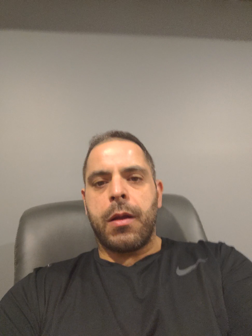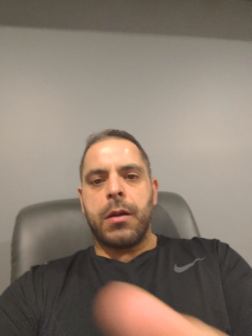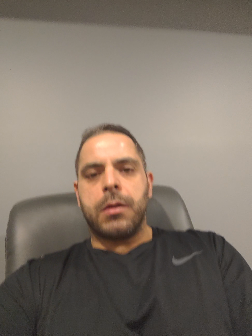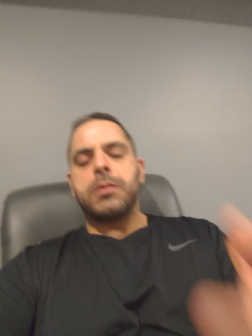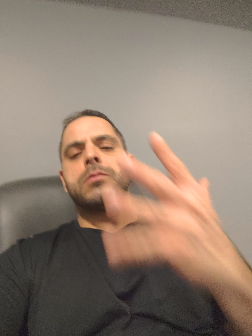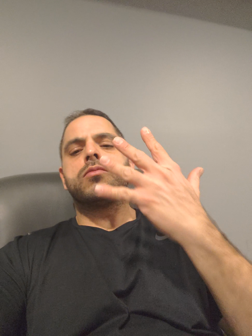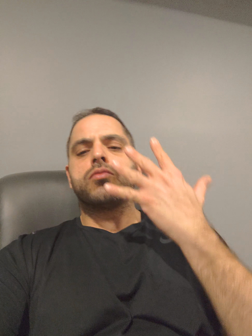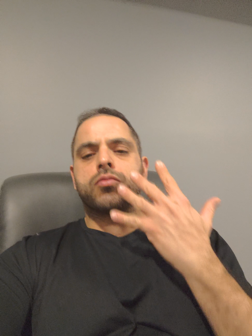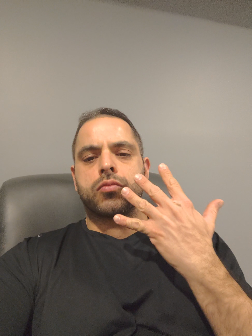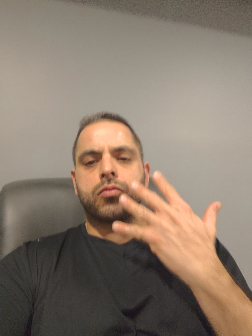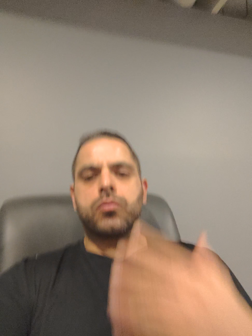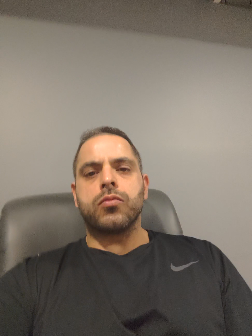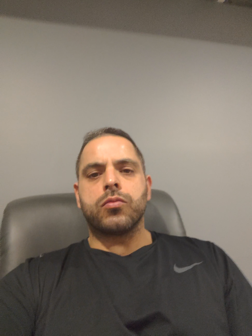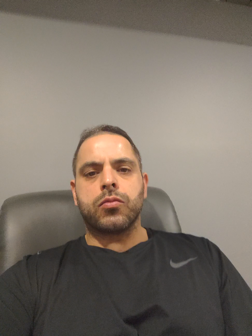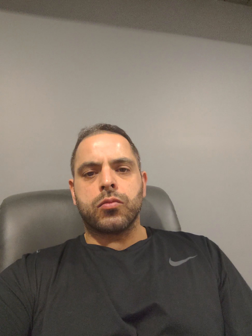sad